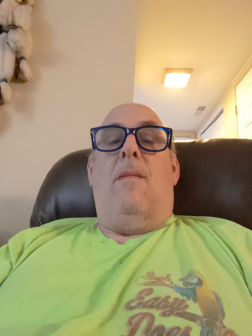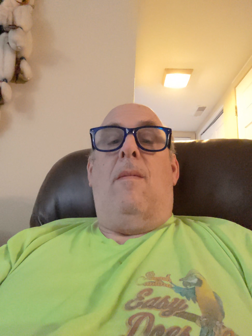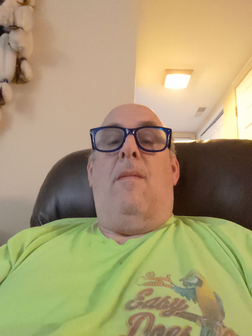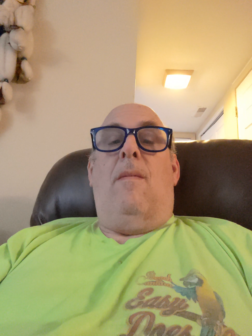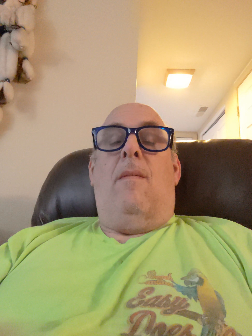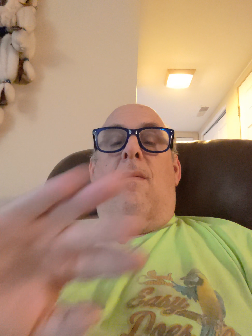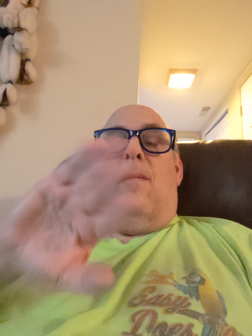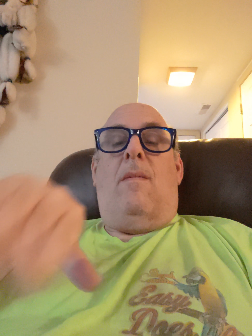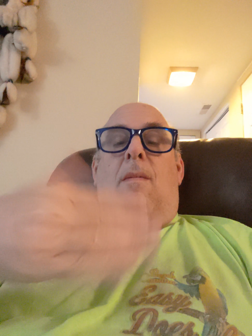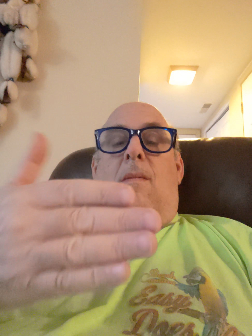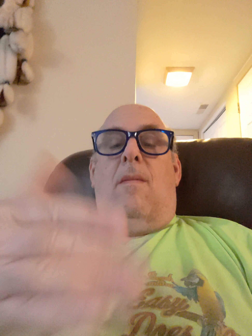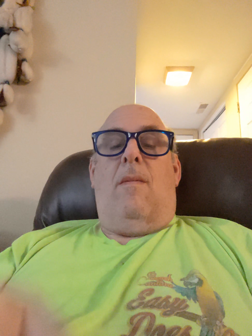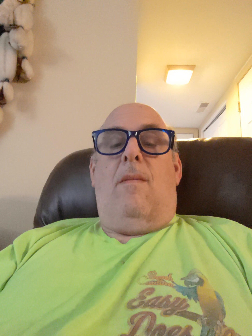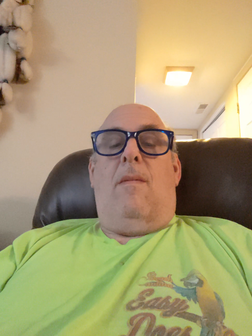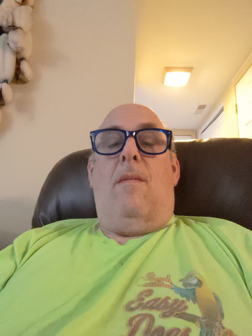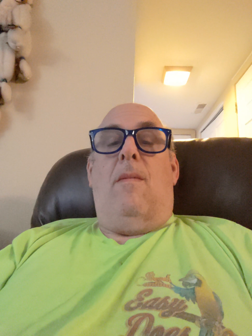all